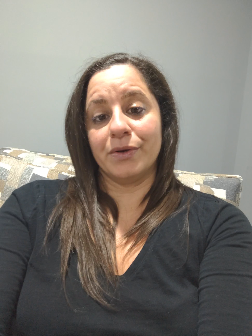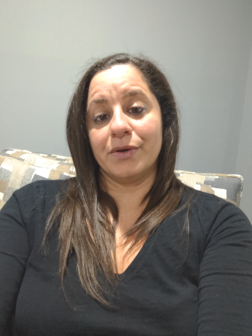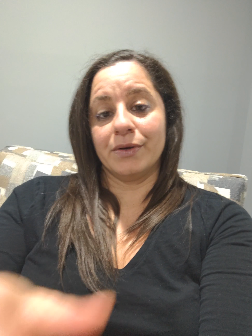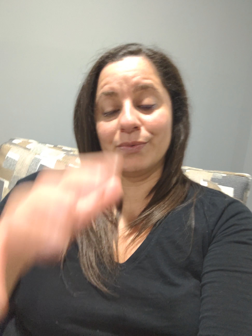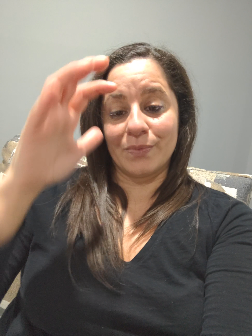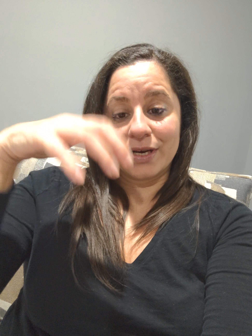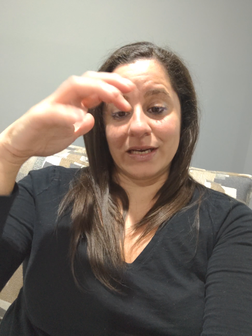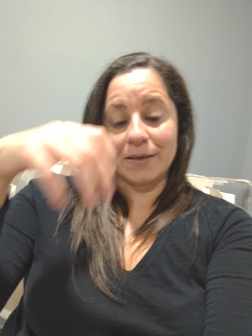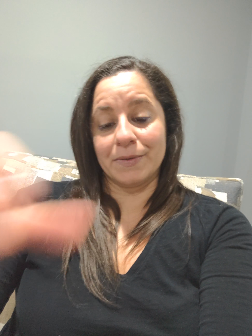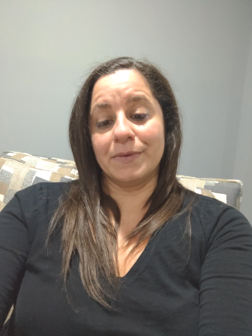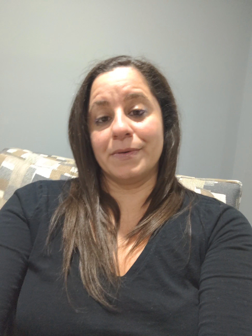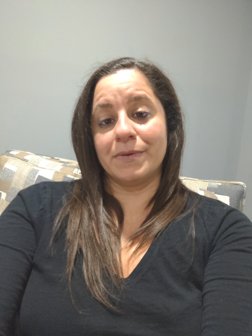rain